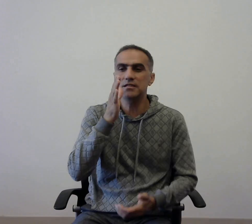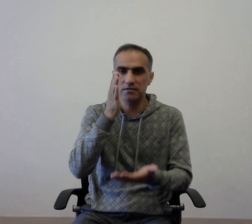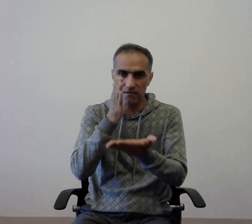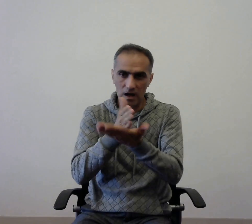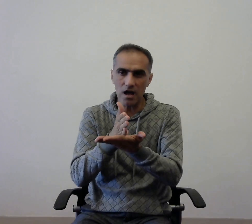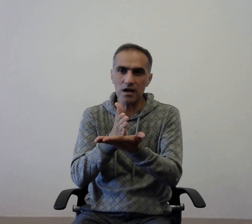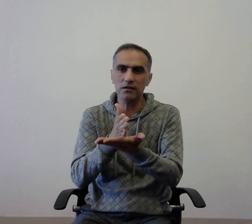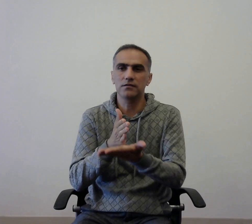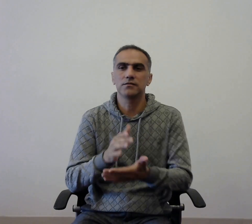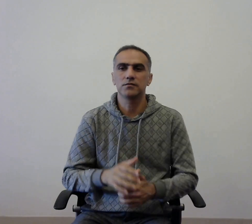var